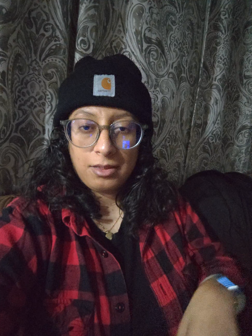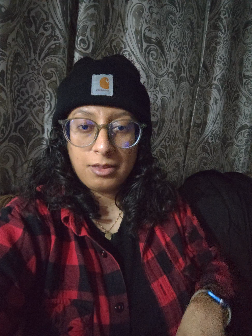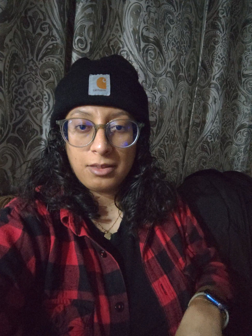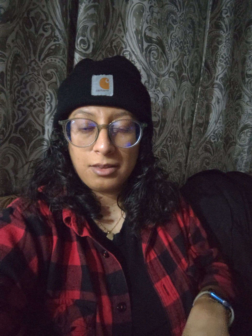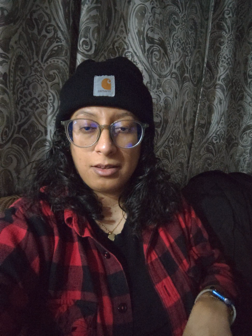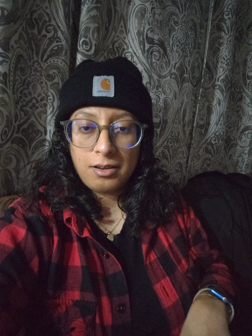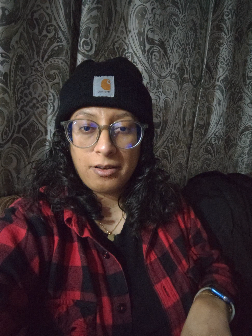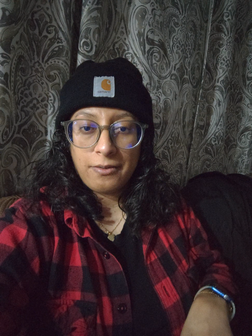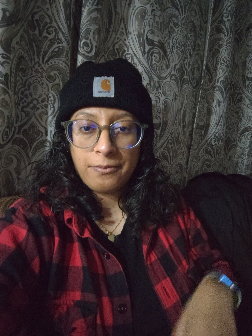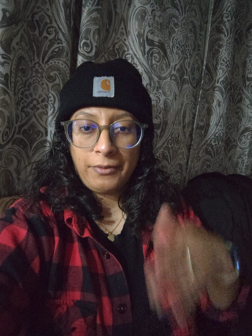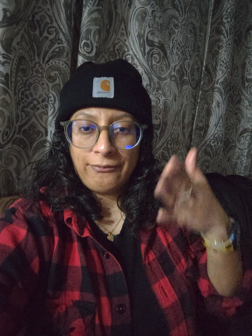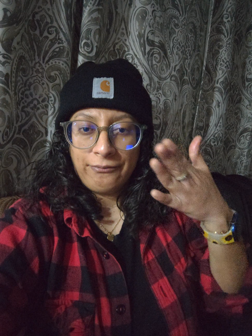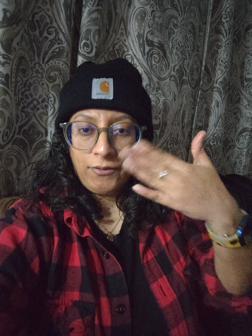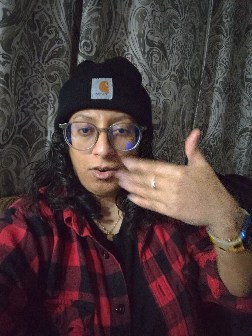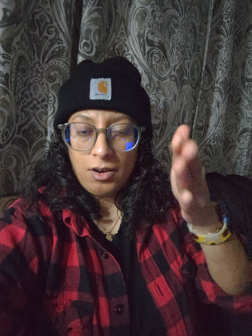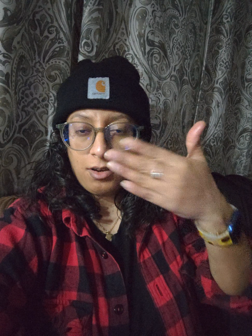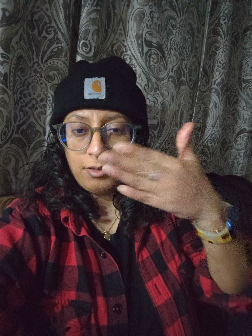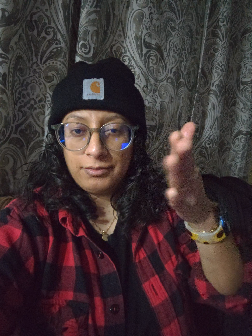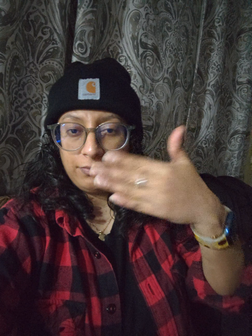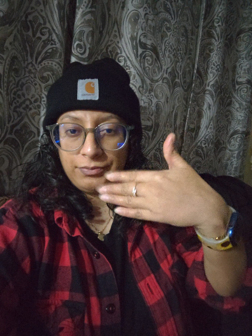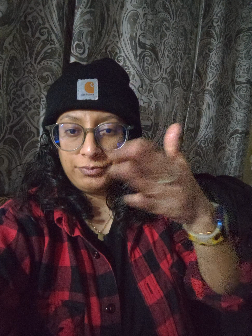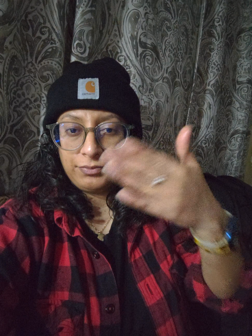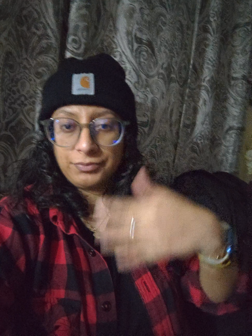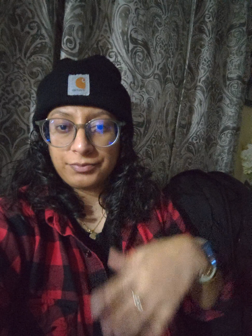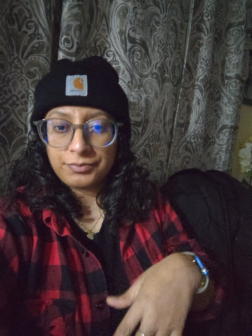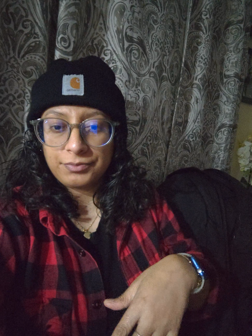flag